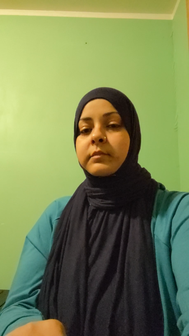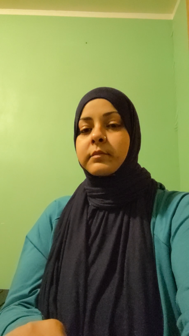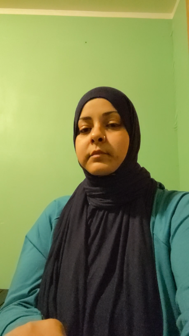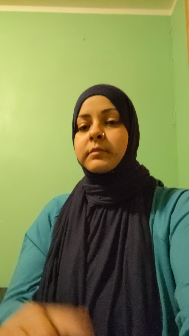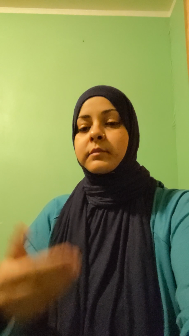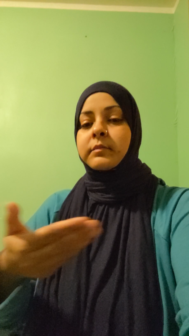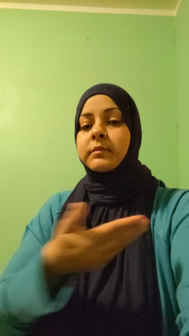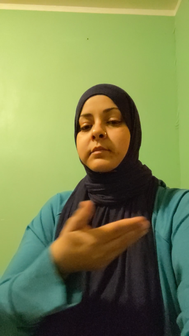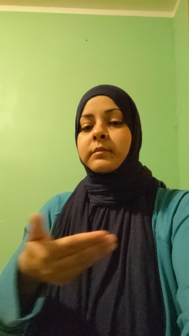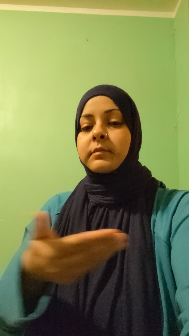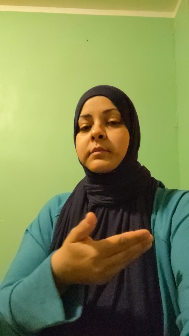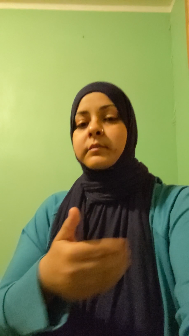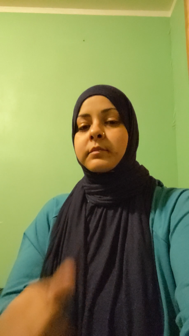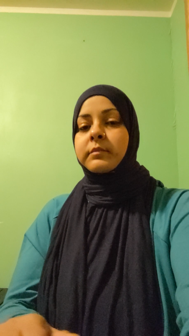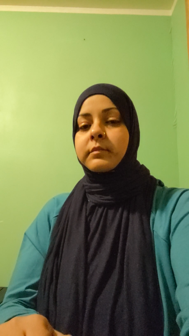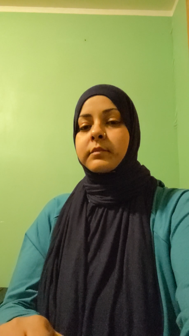baby